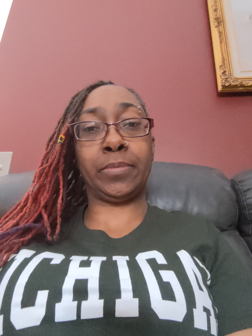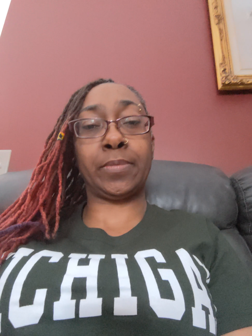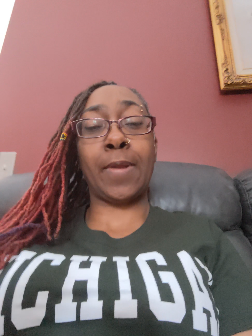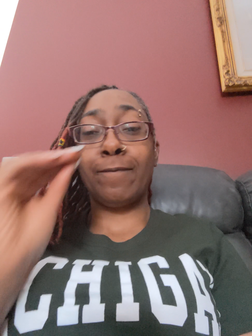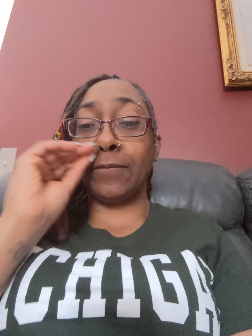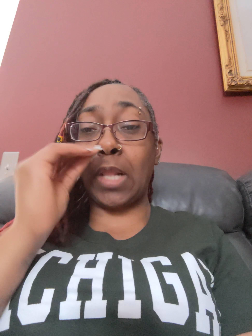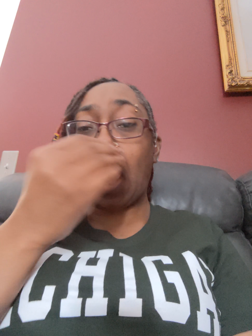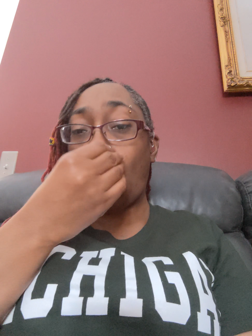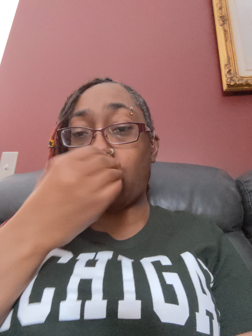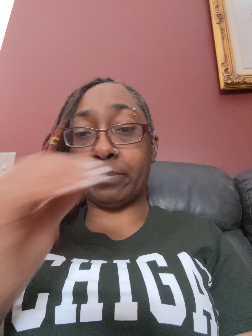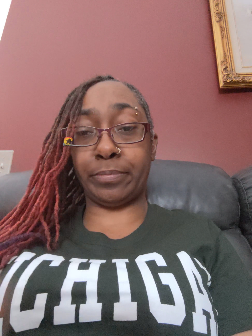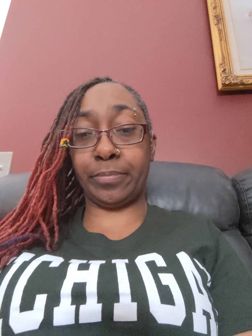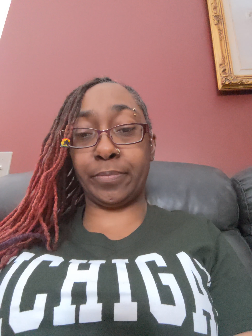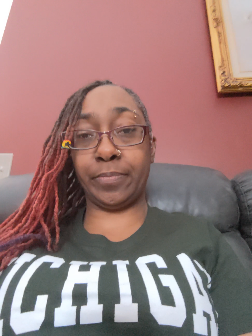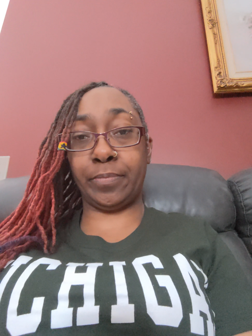flower